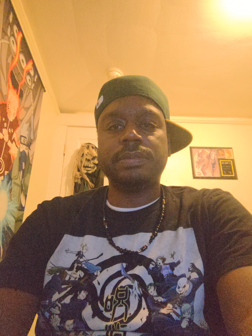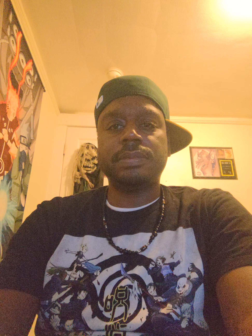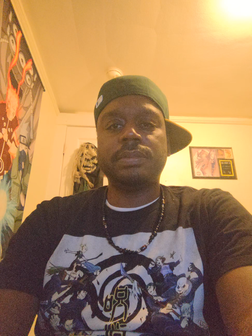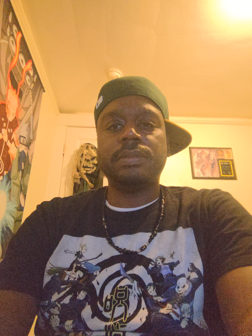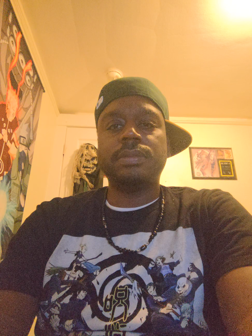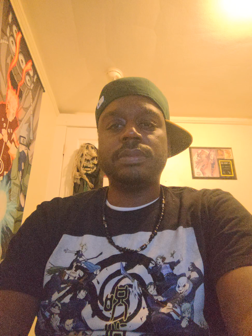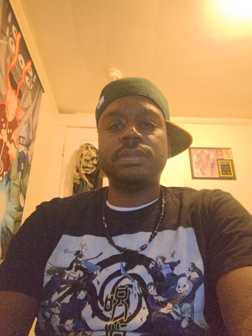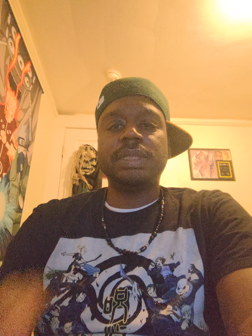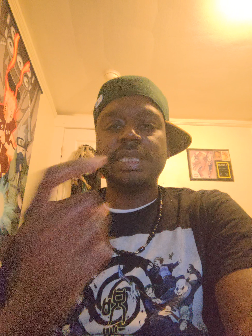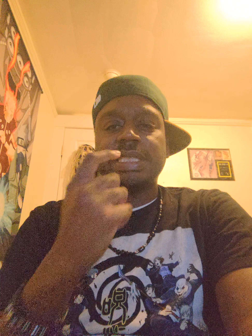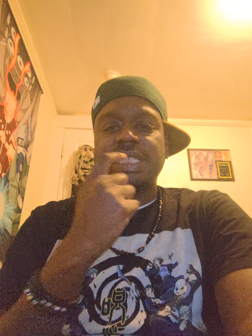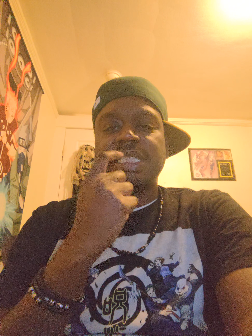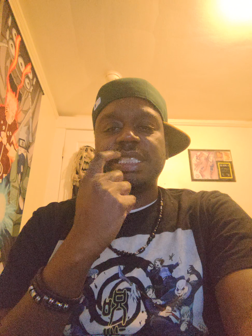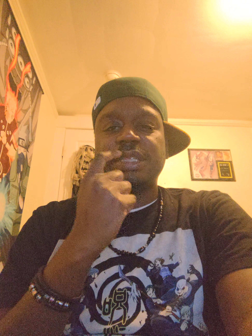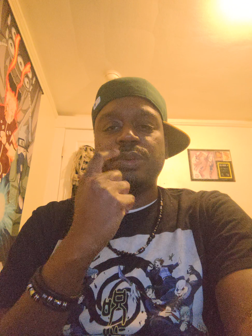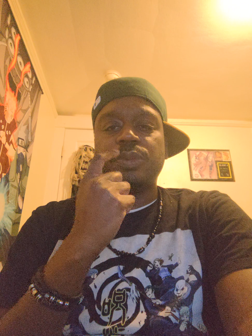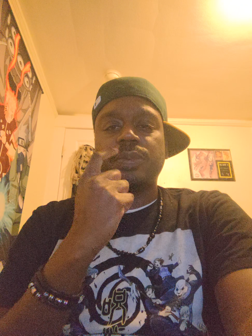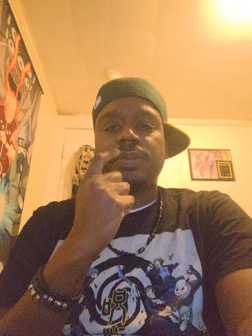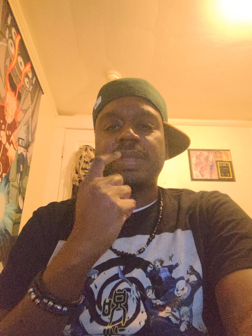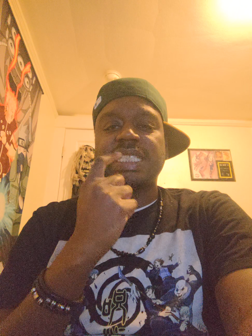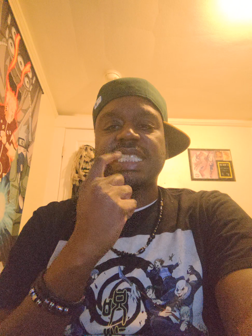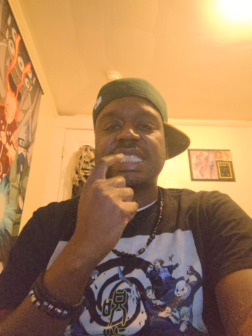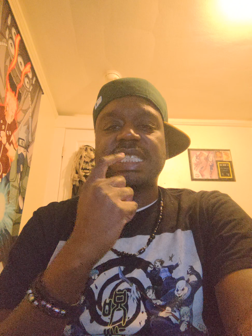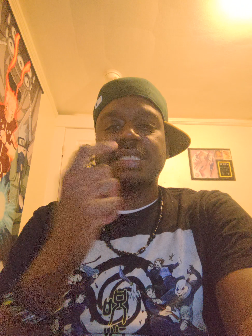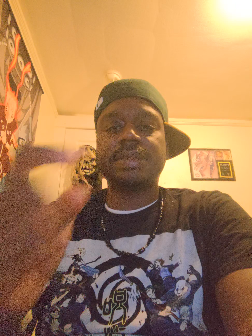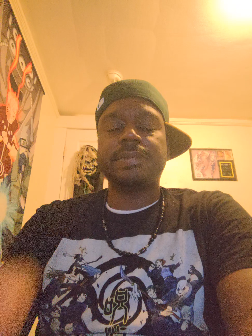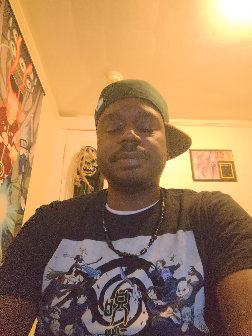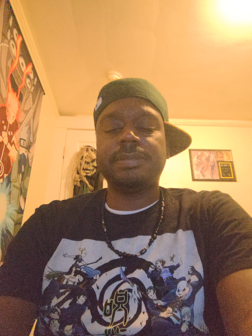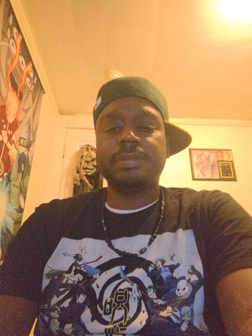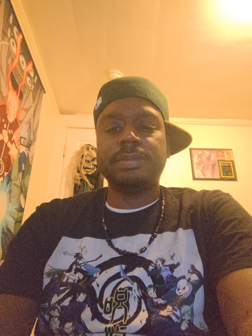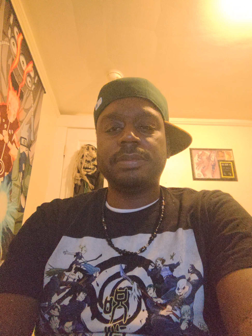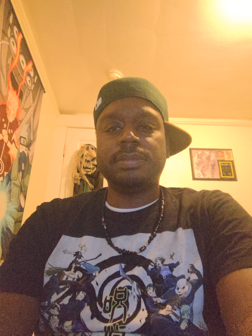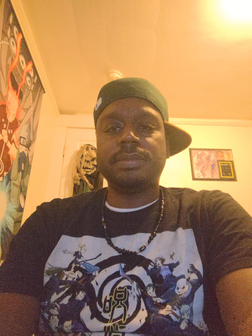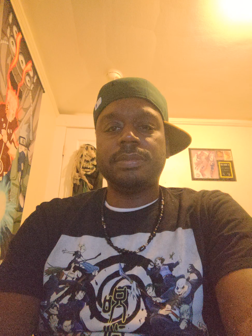tooth